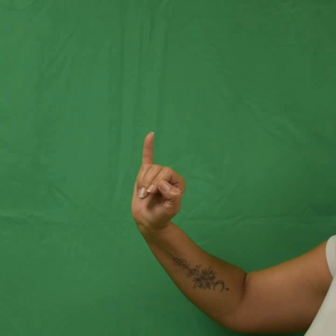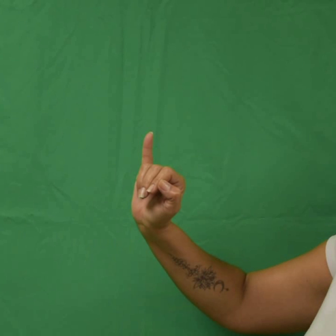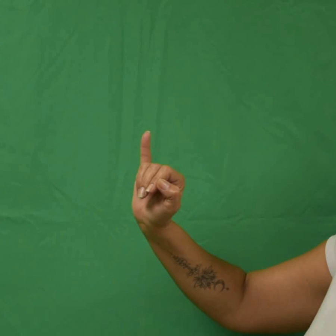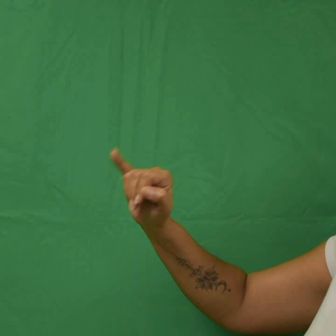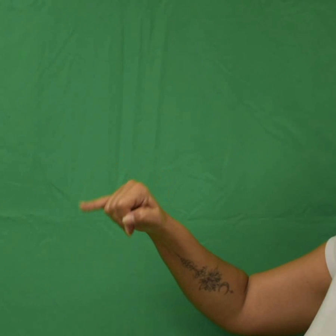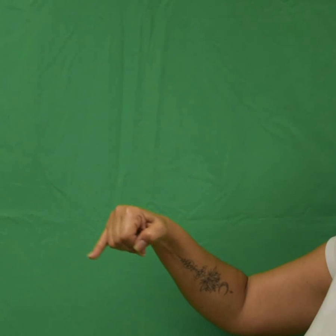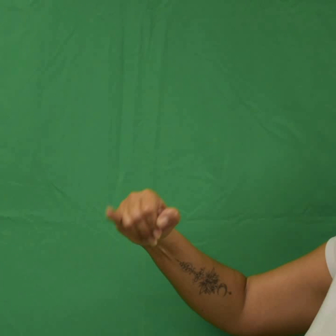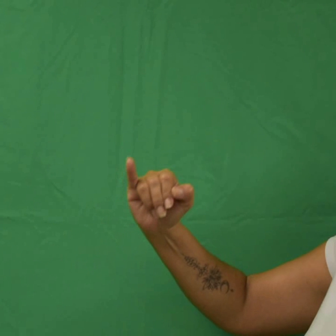J